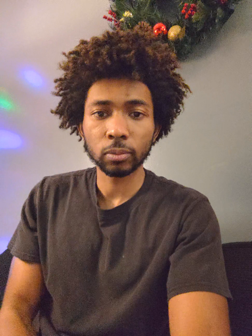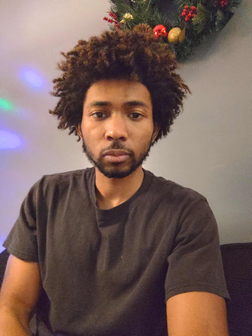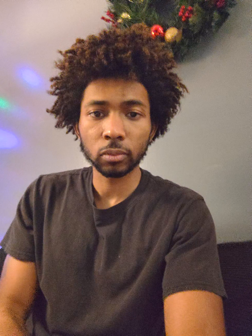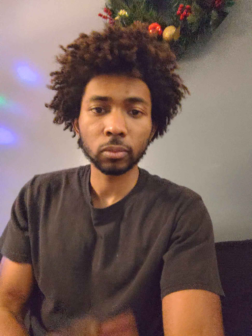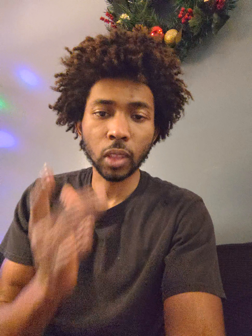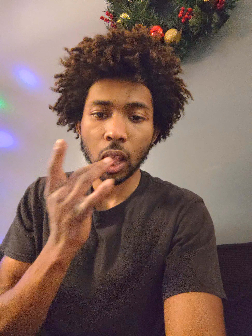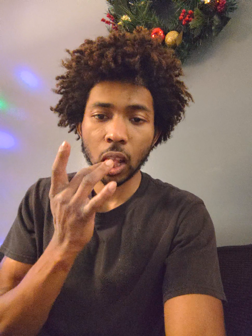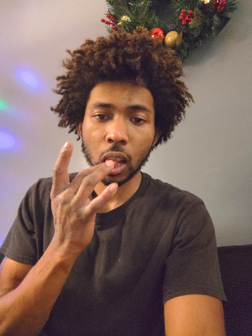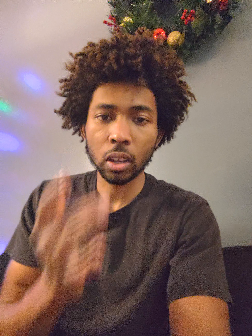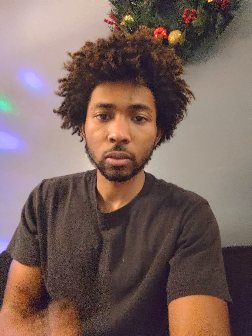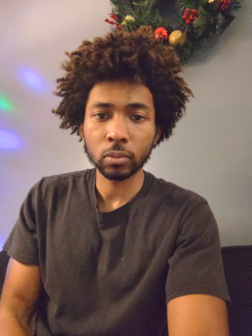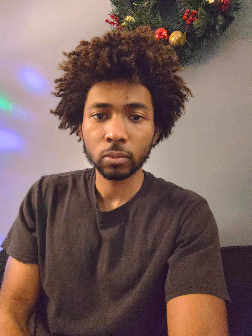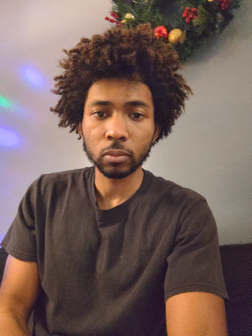taste